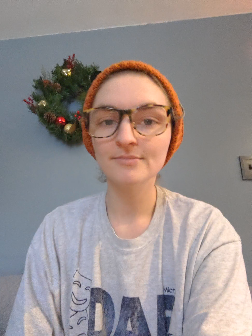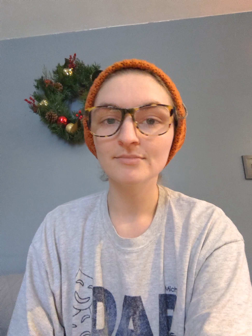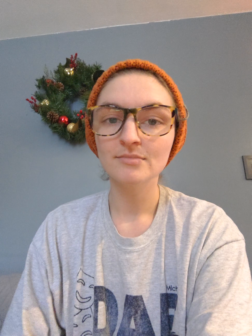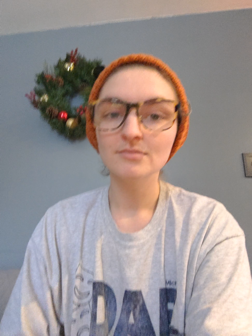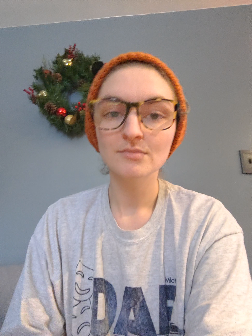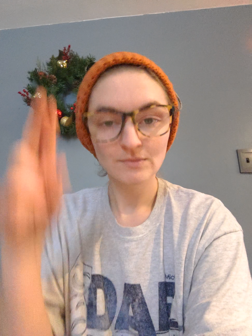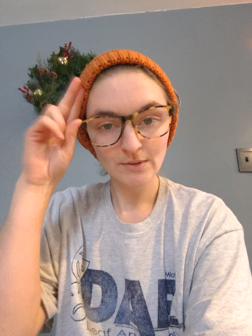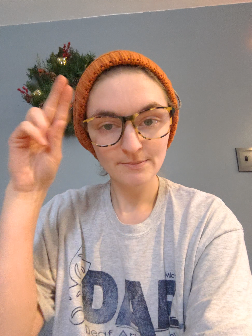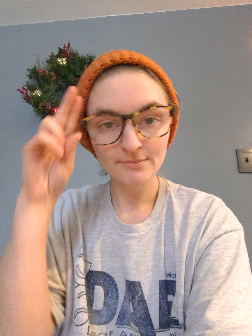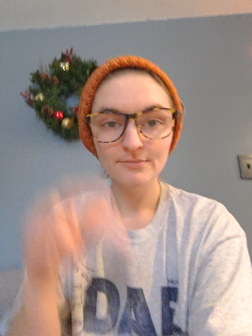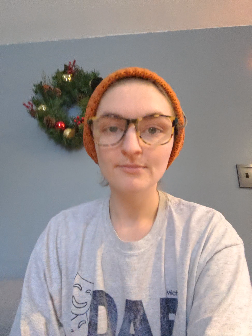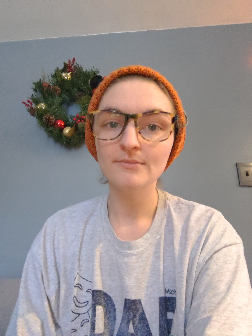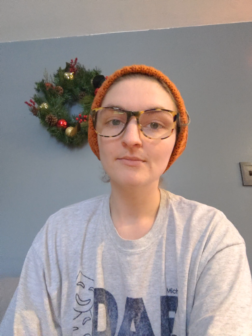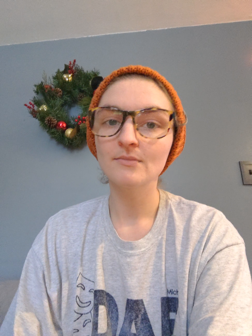uncle